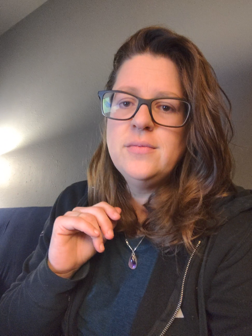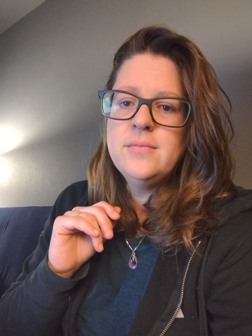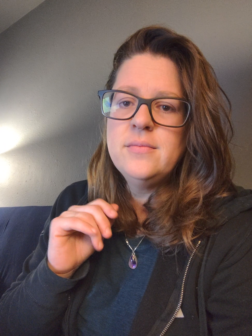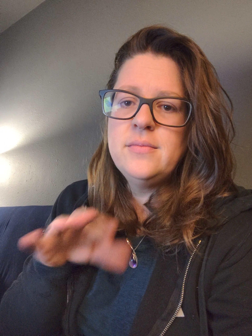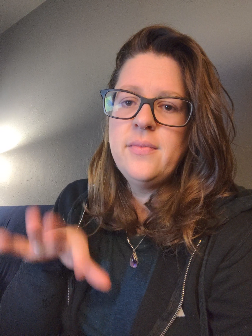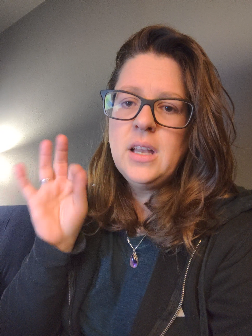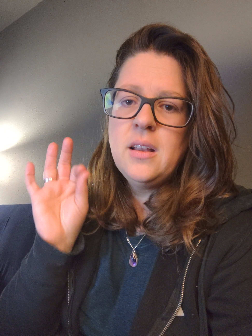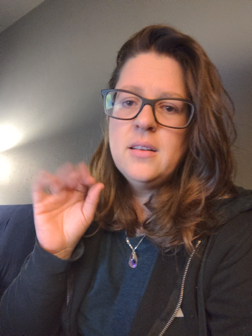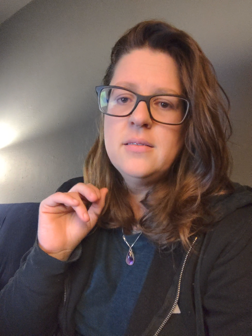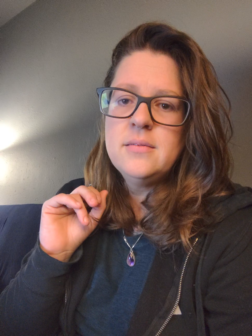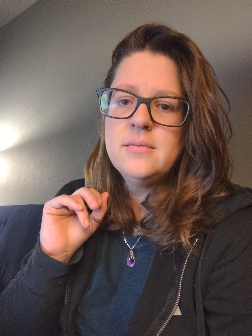find